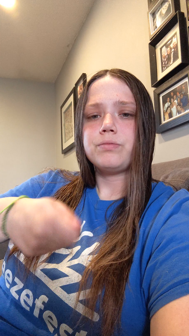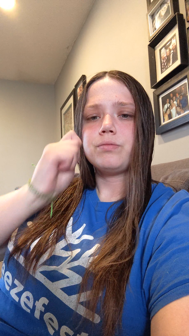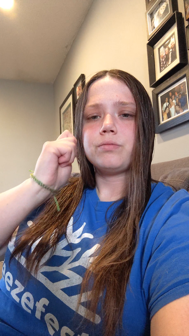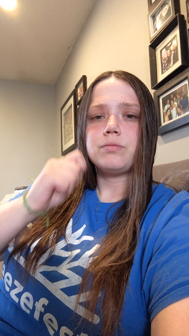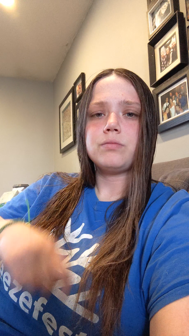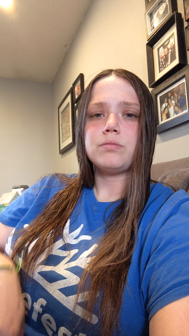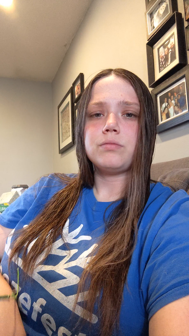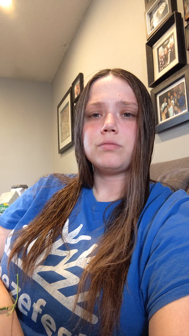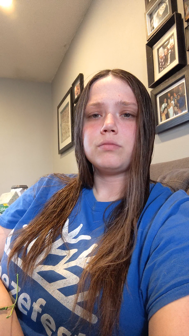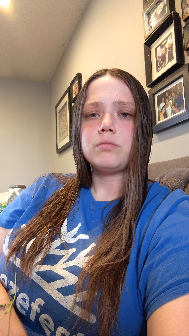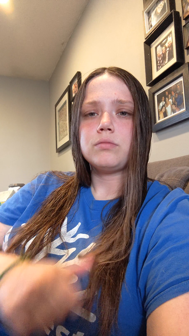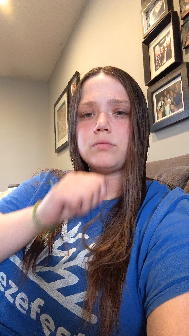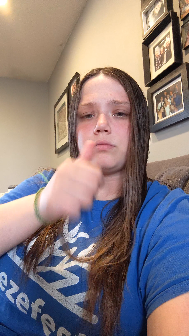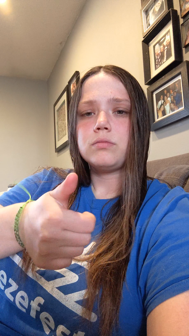don't